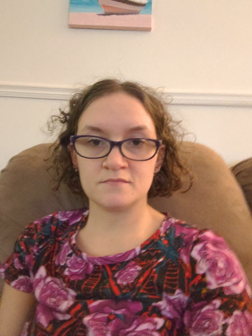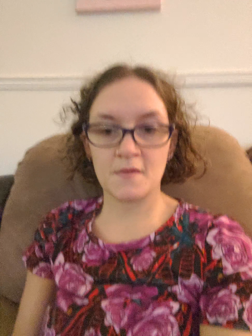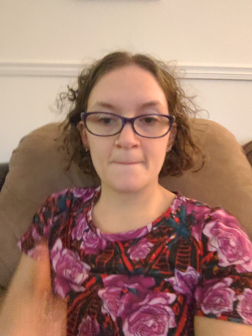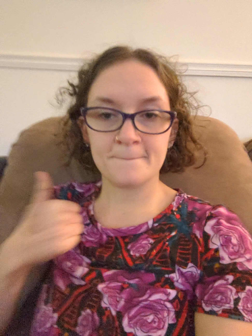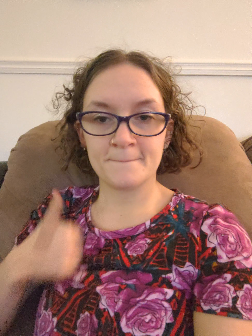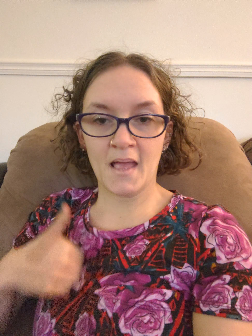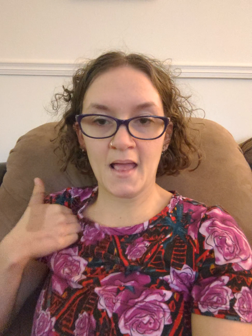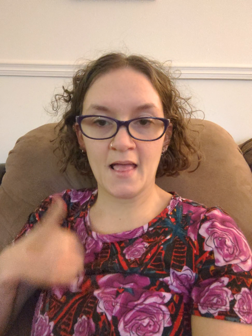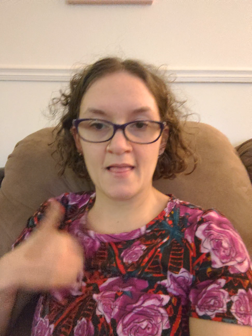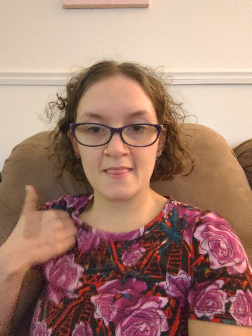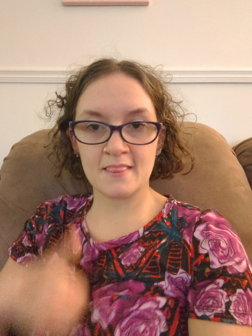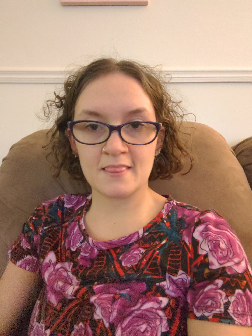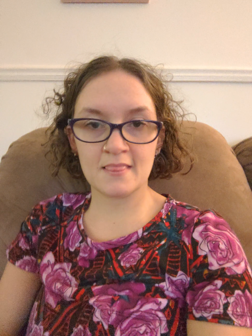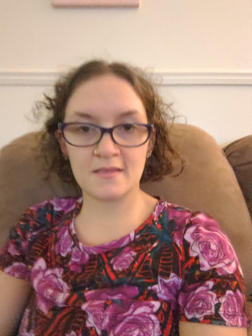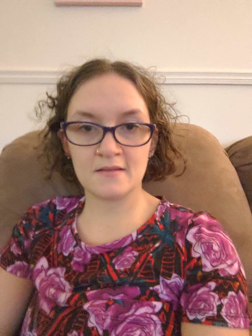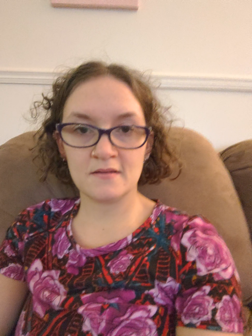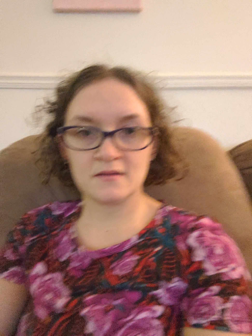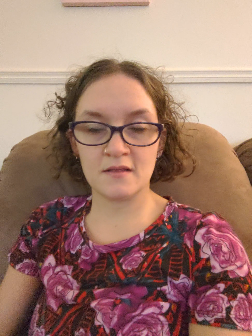bath